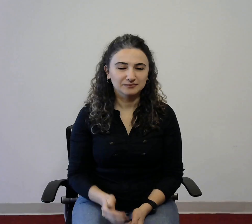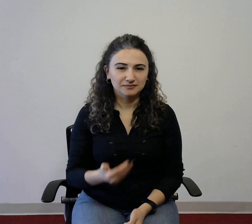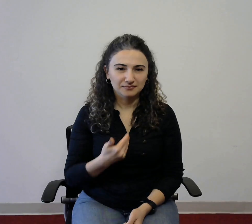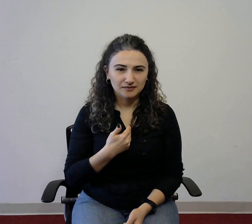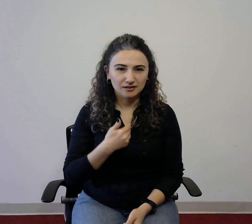mən